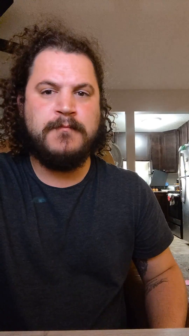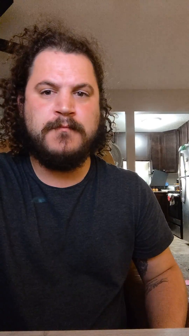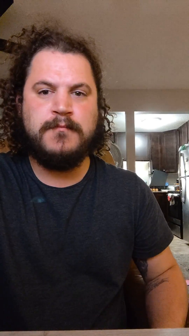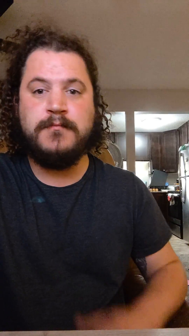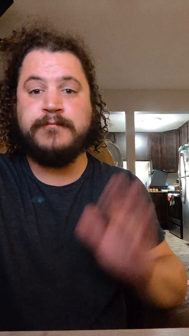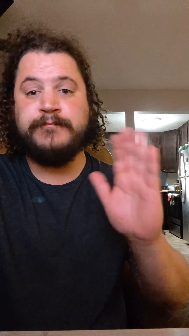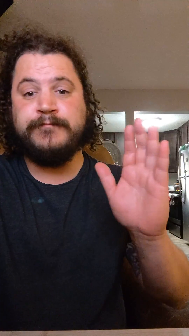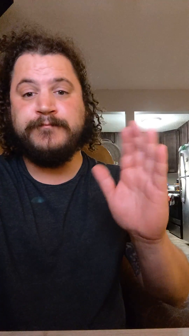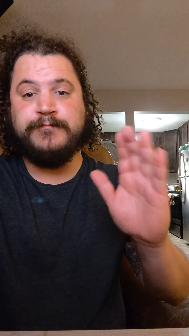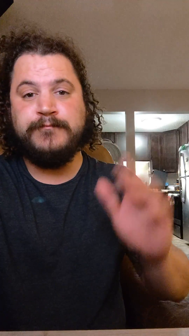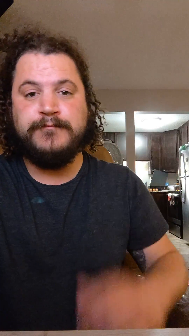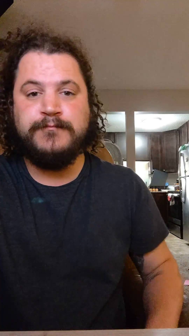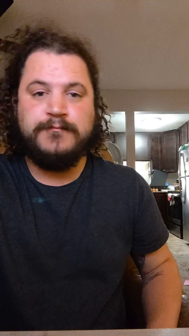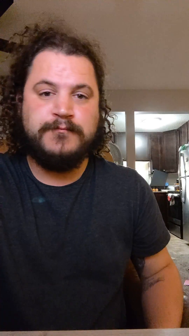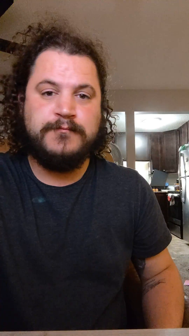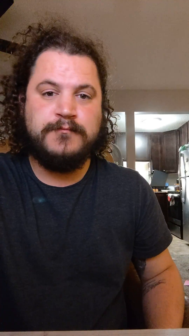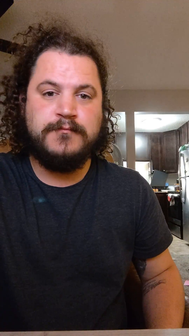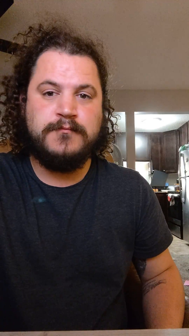hi